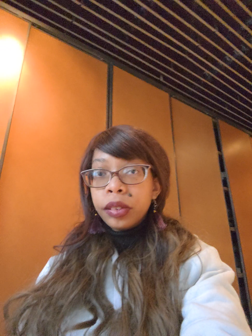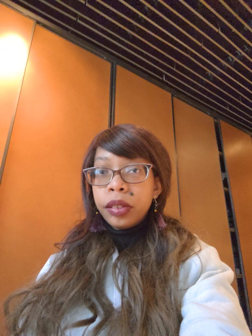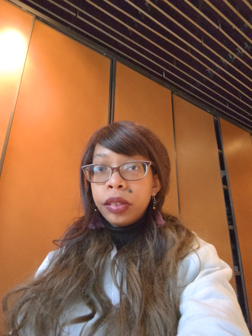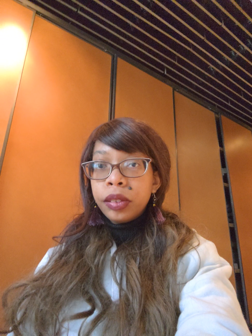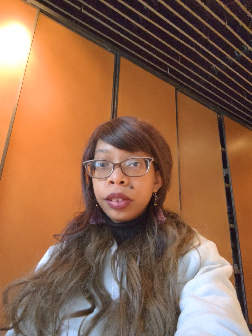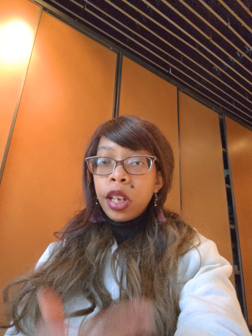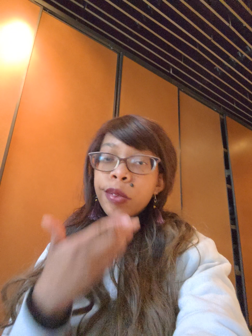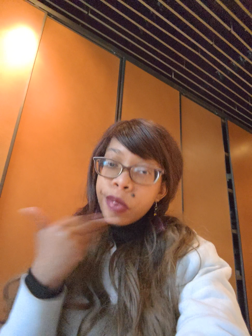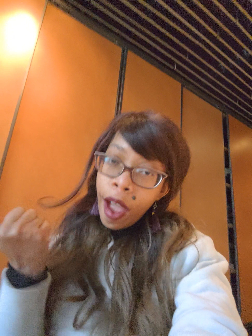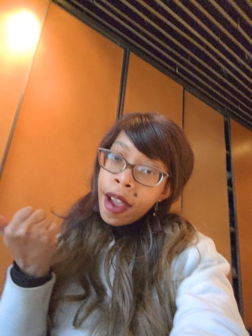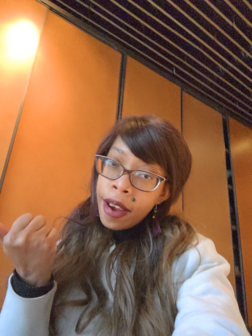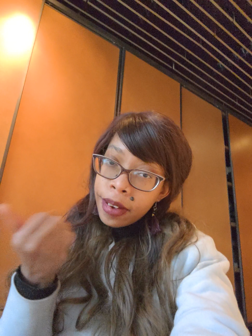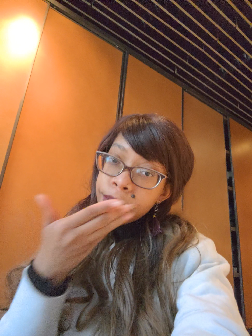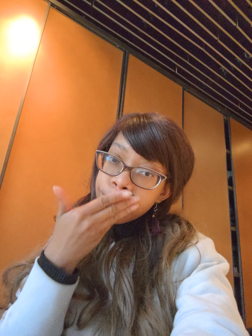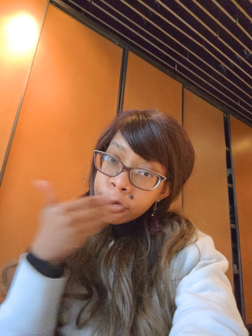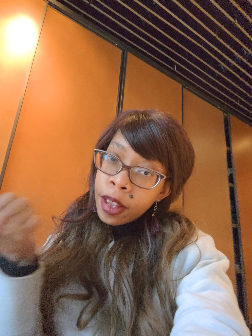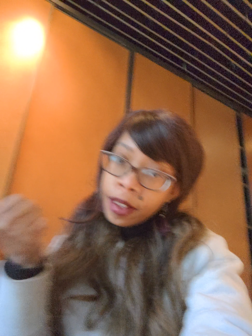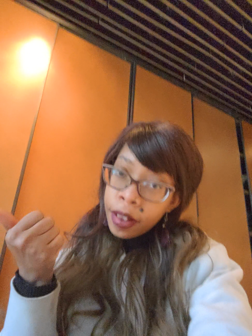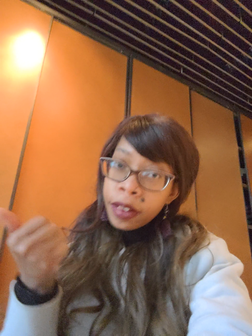better